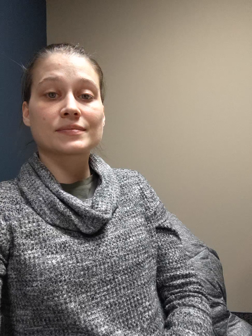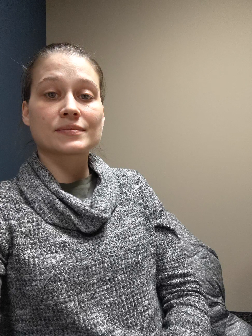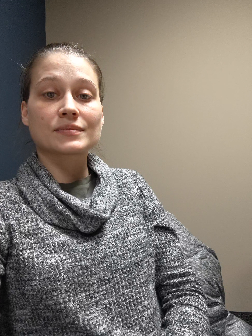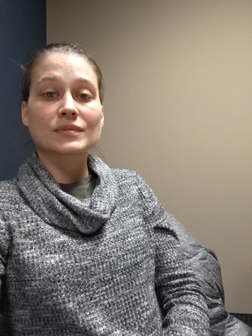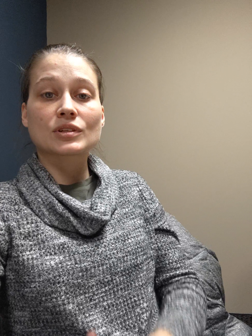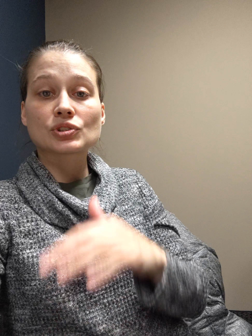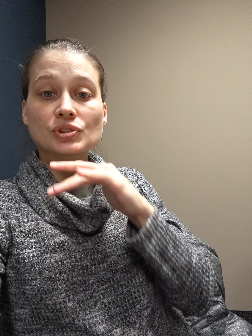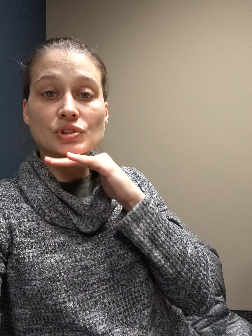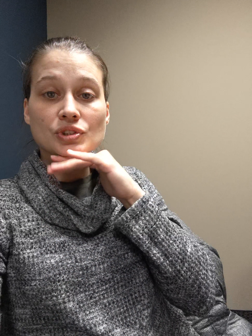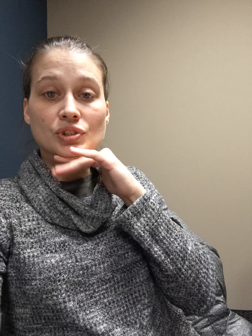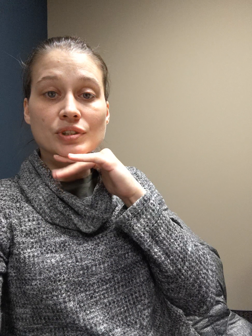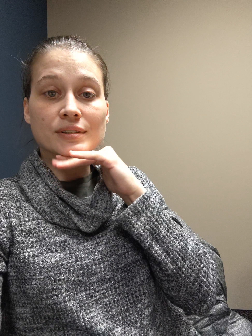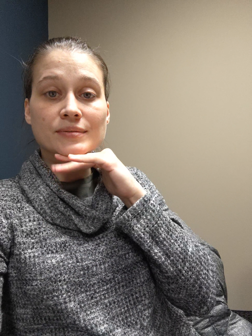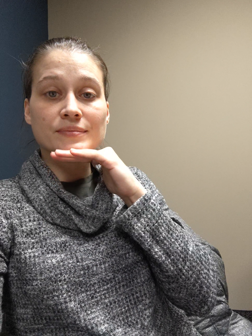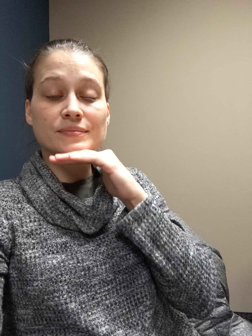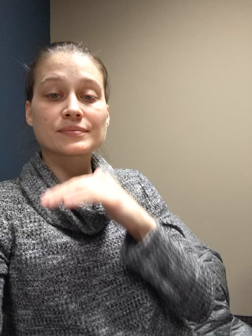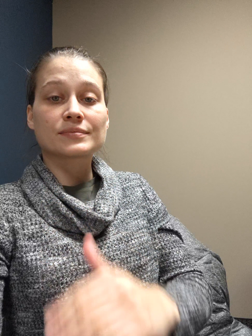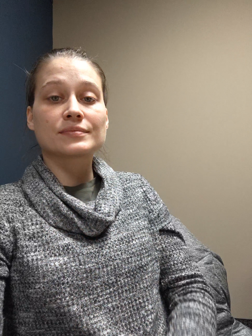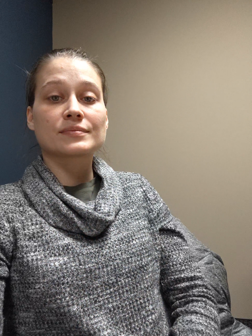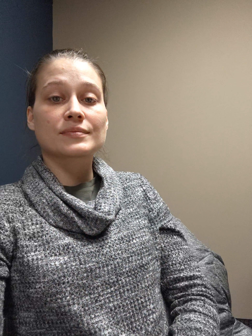dirty